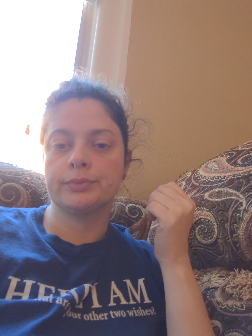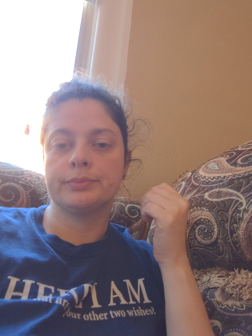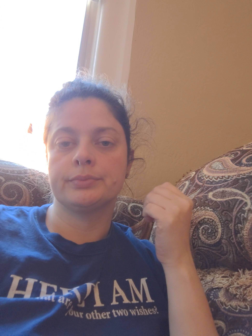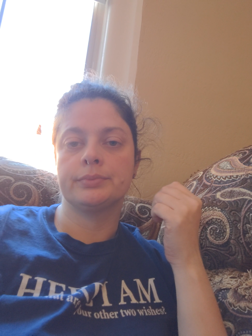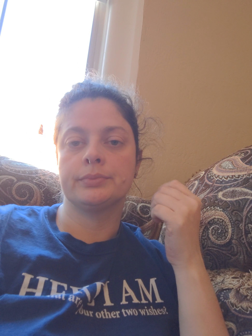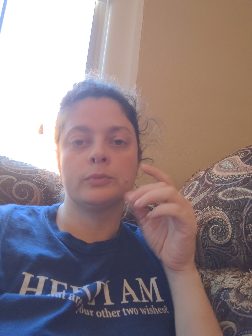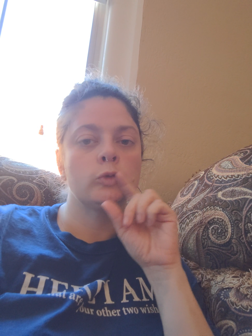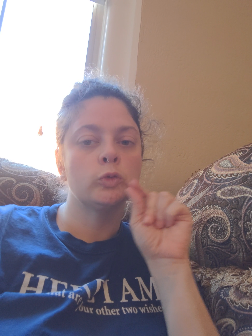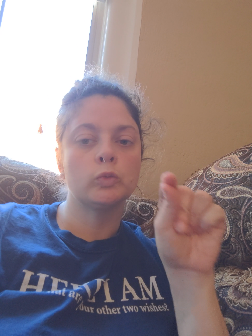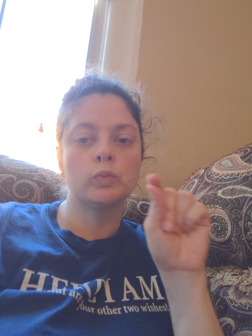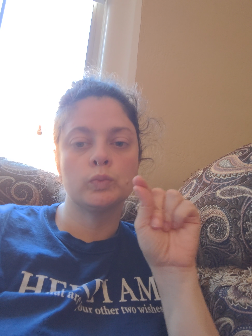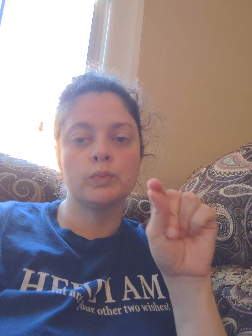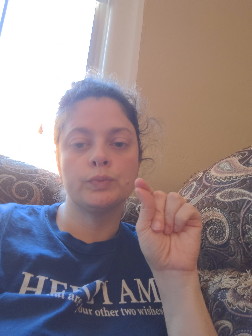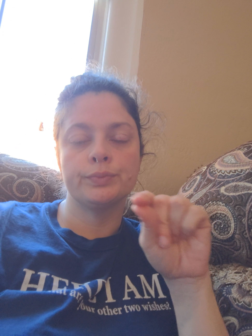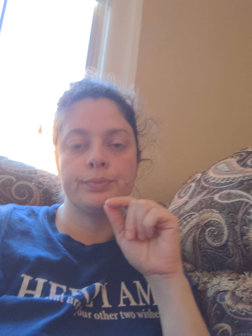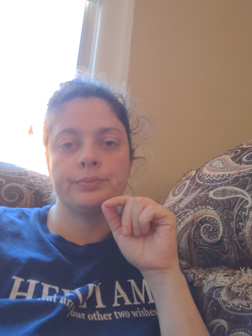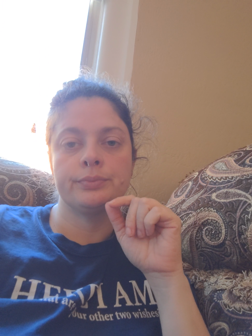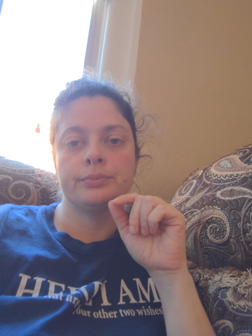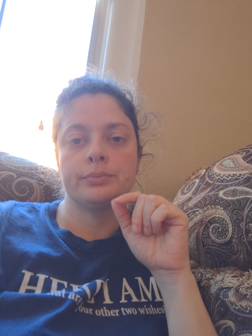goose